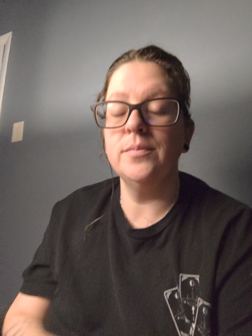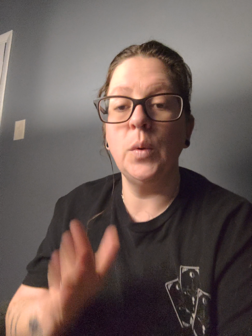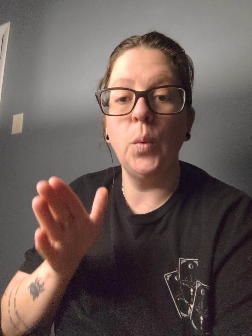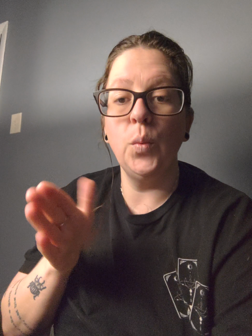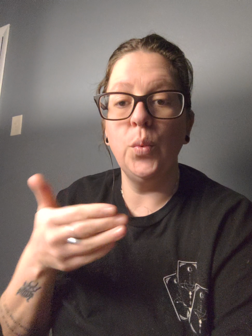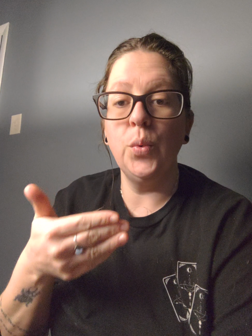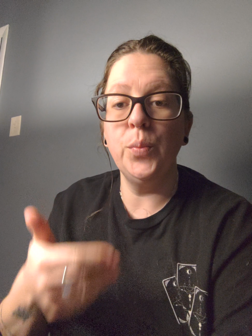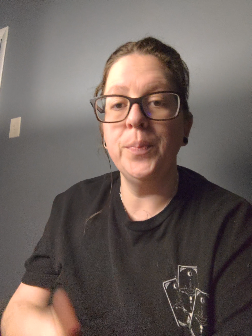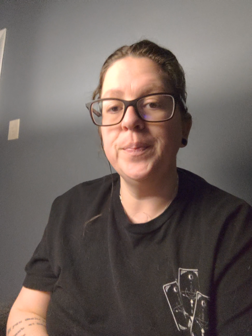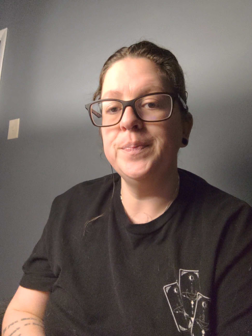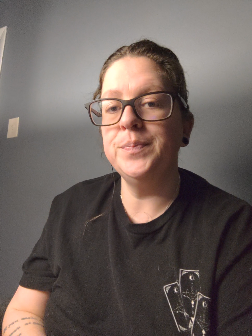room